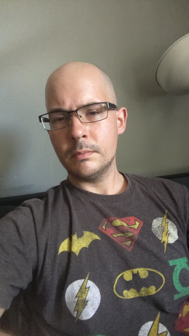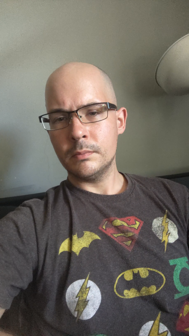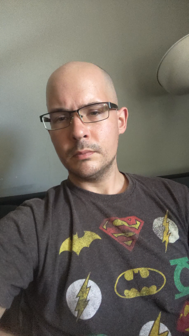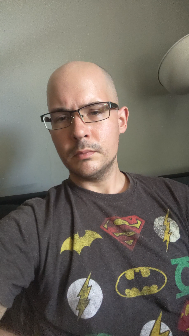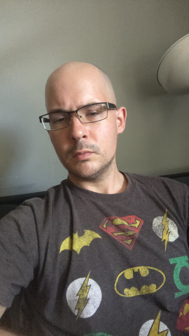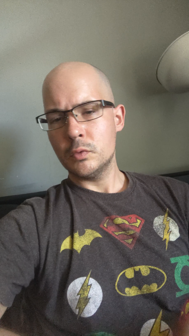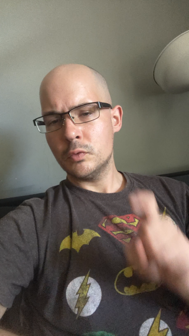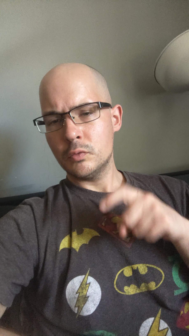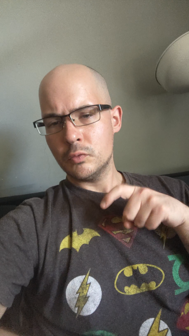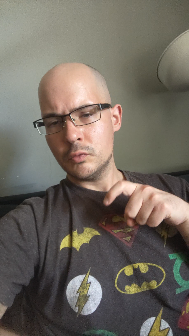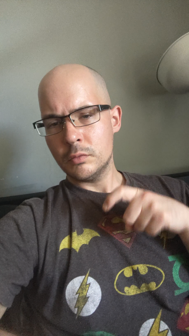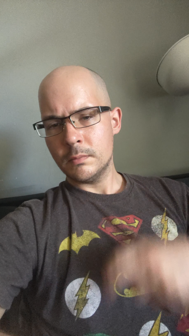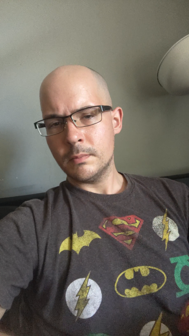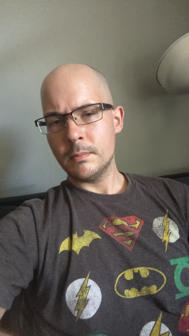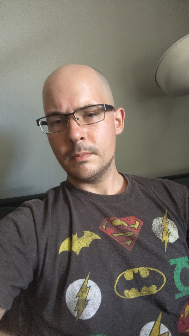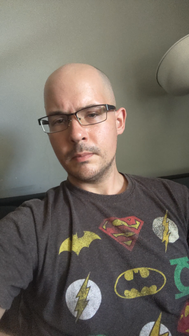should